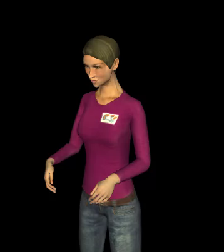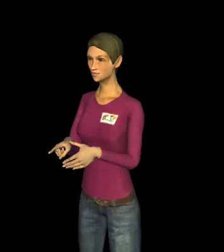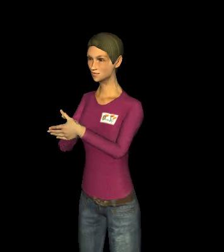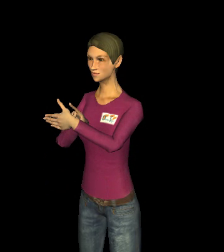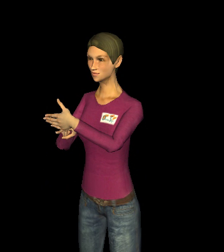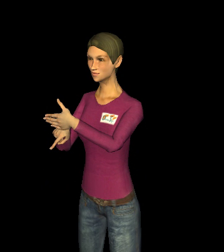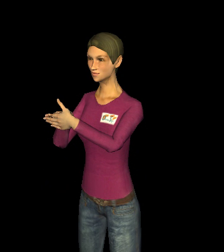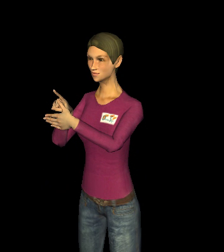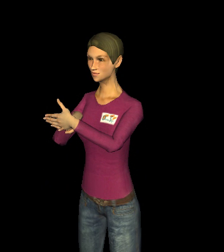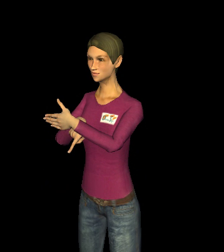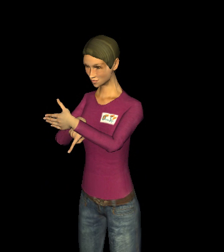يلغي